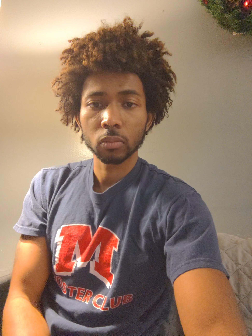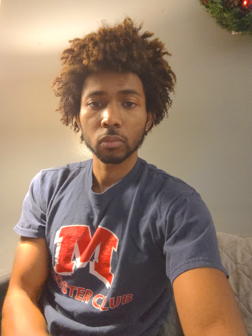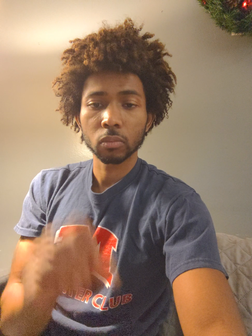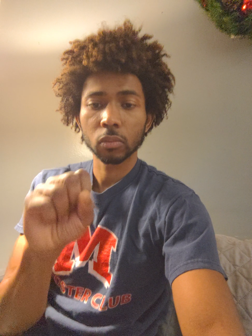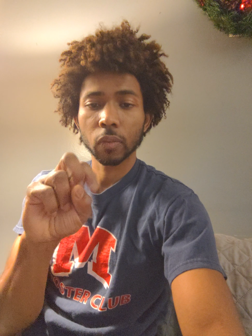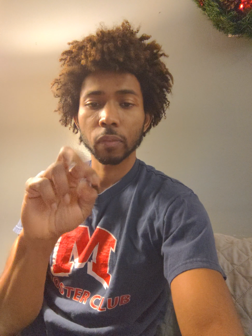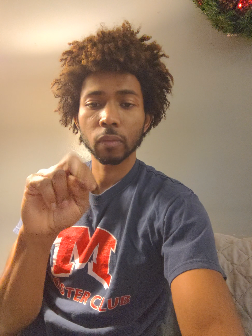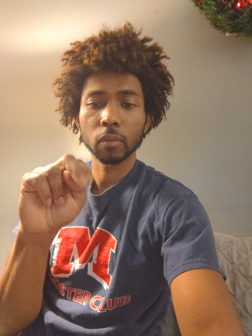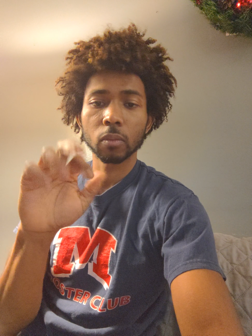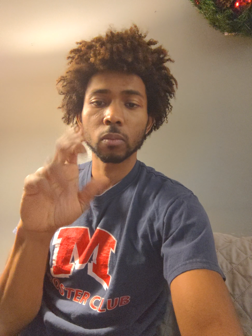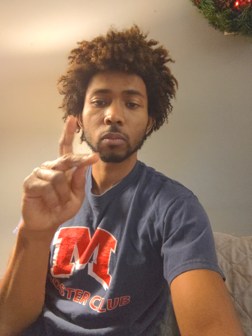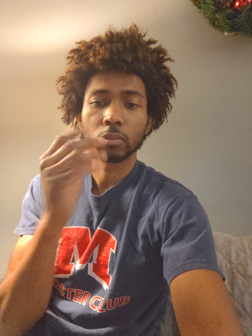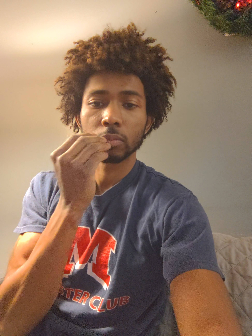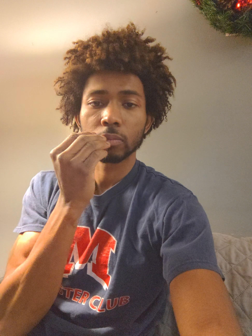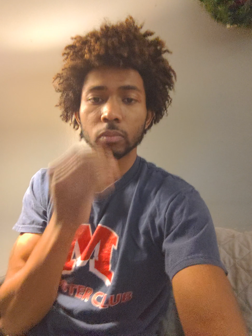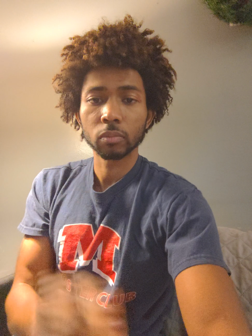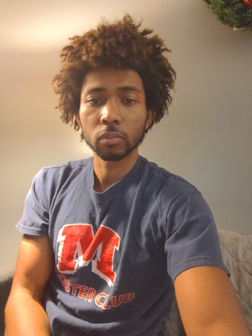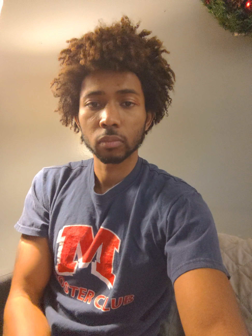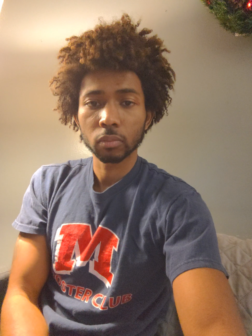snack